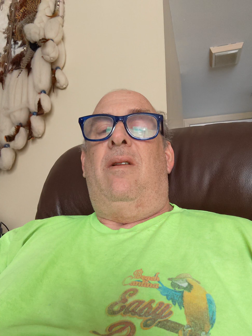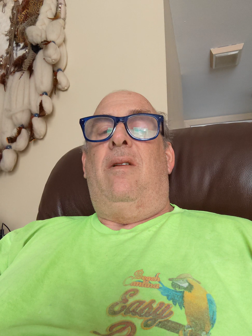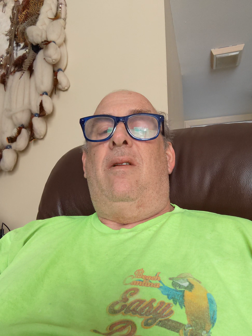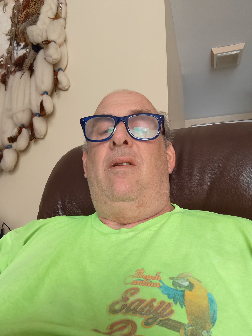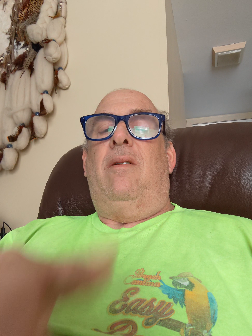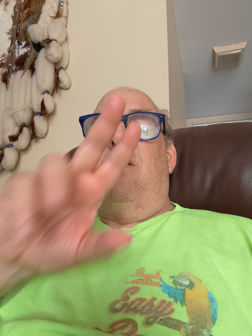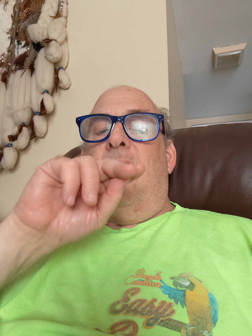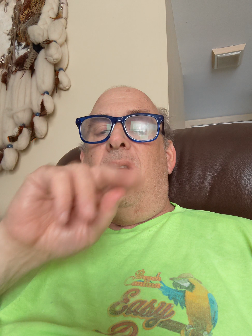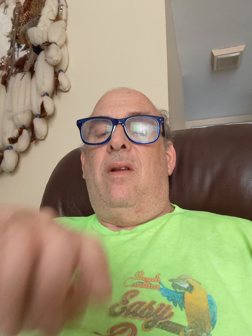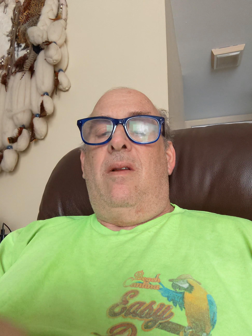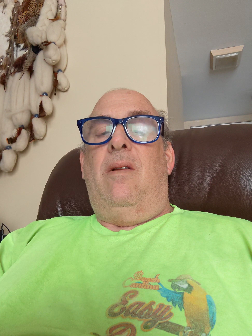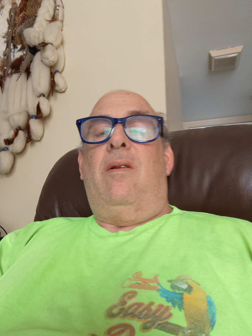duck